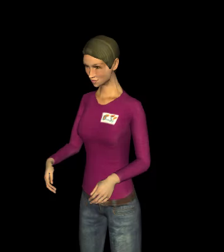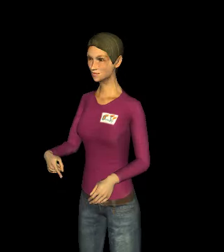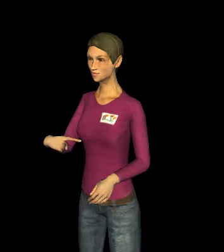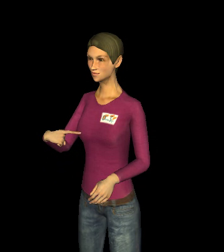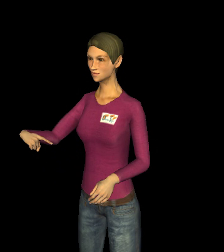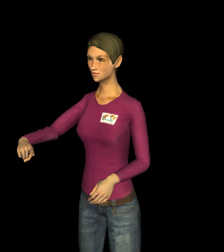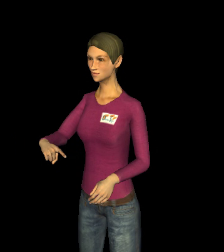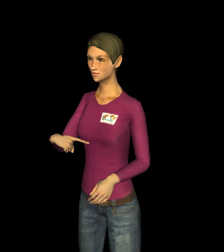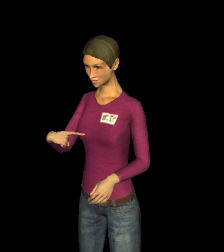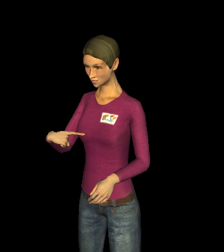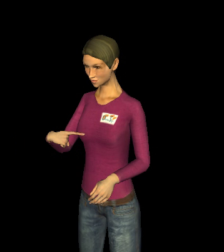نحن